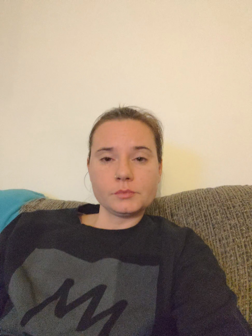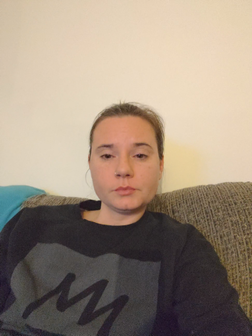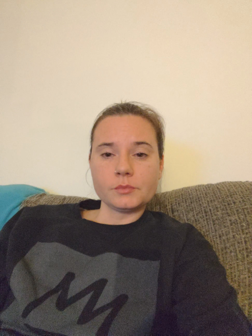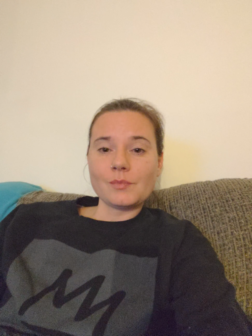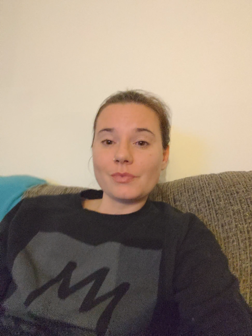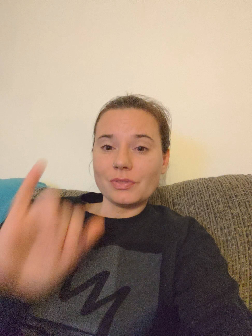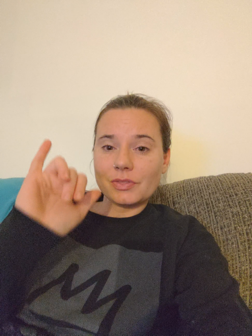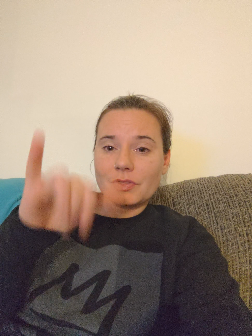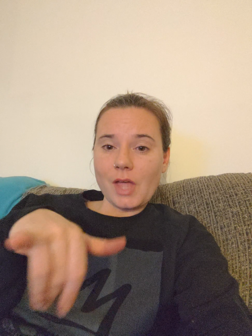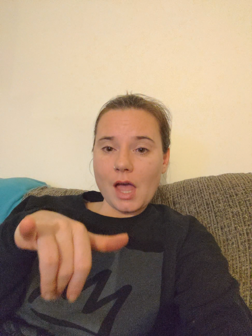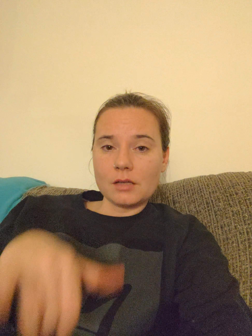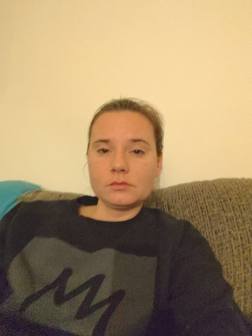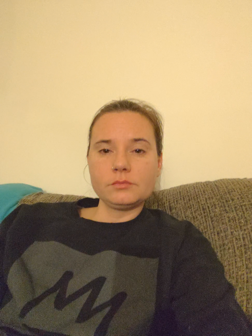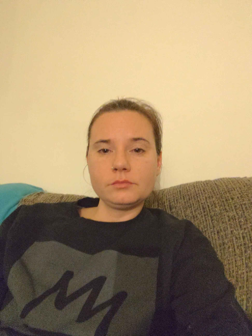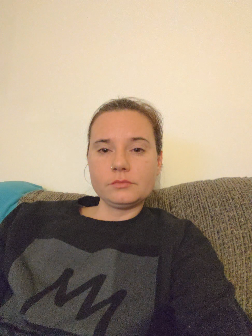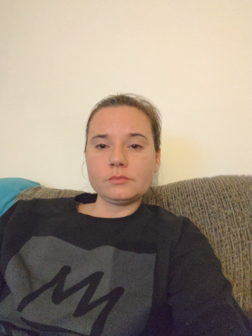that